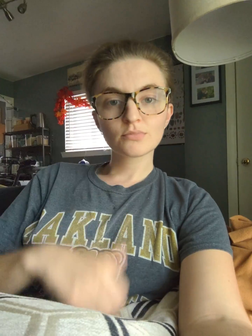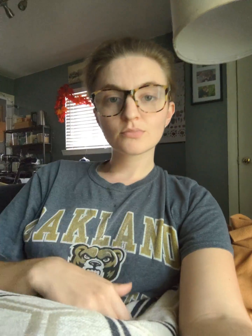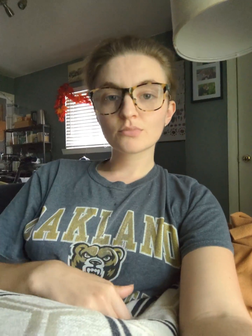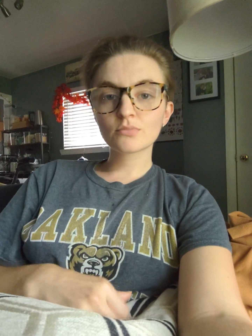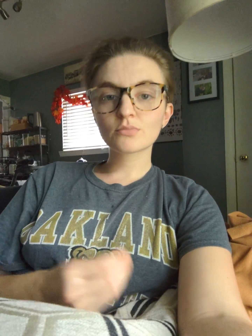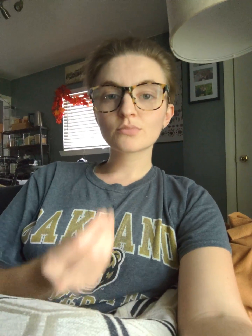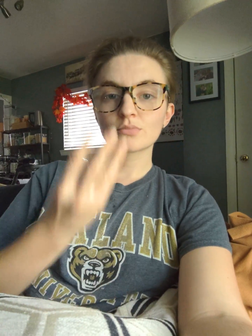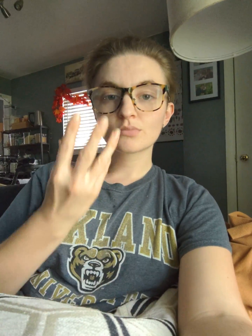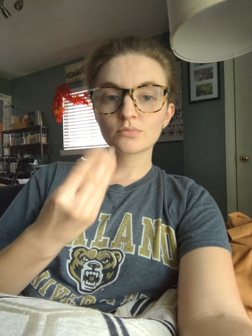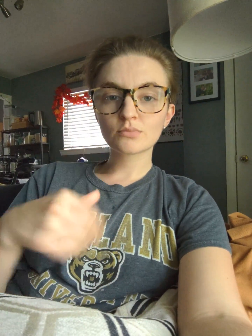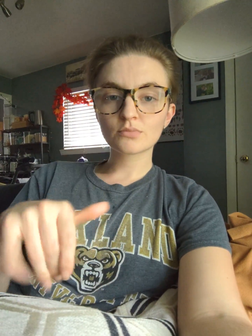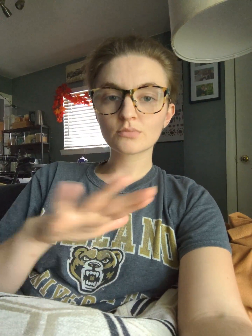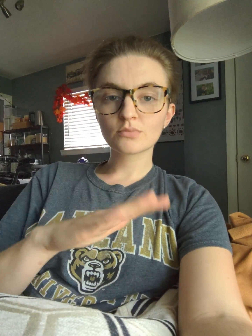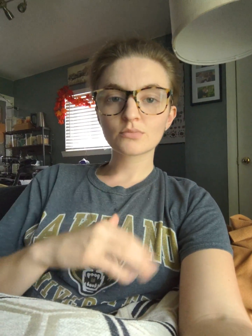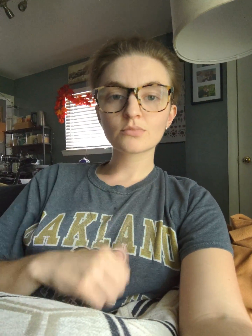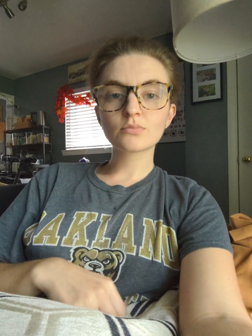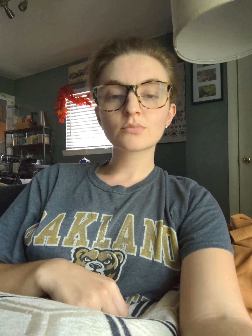garden